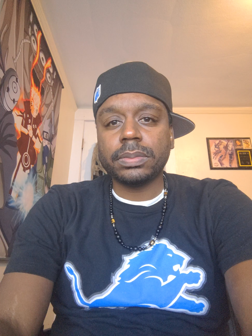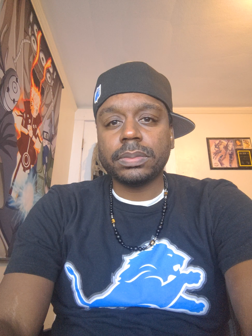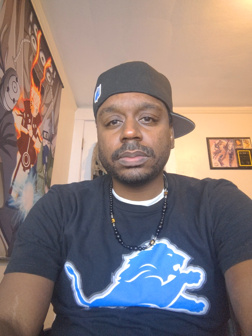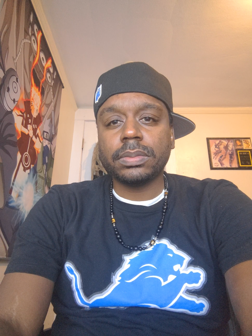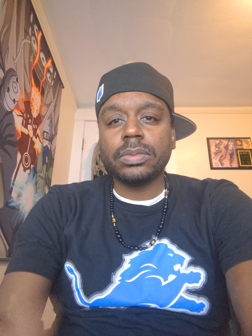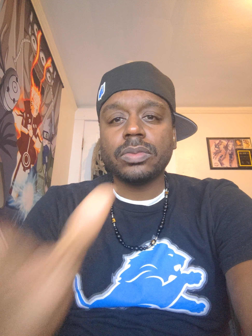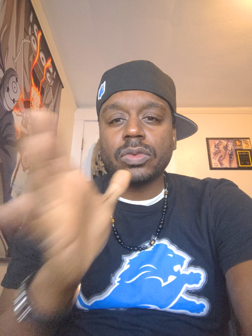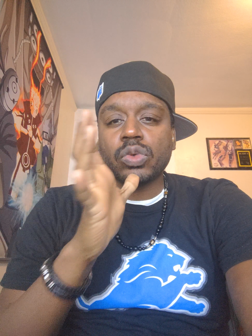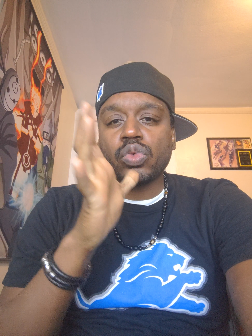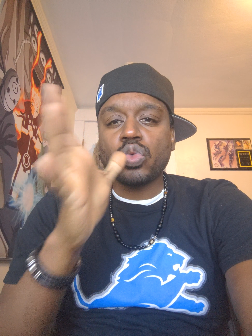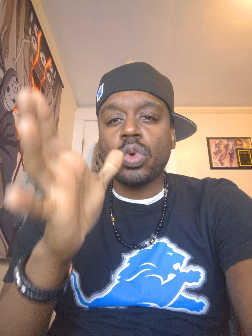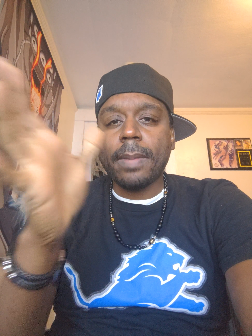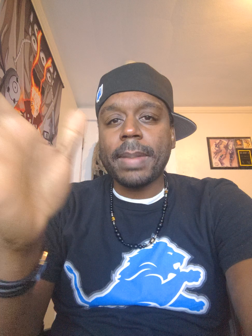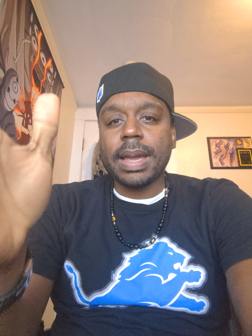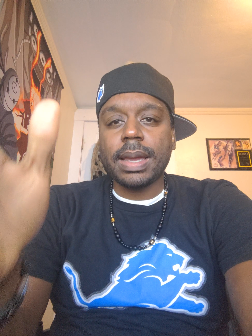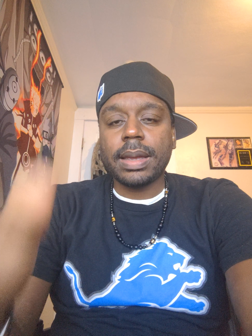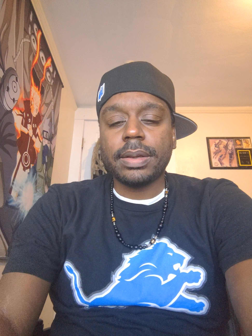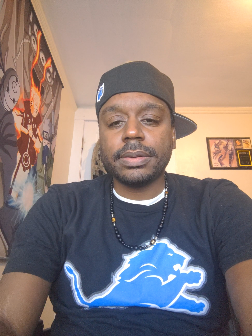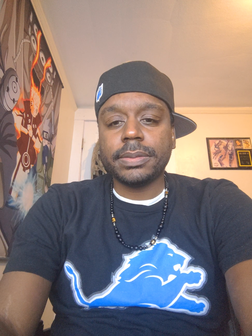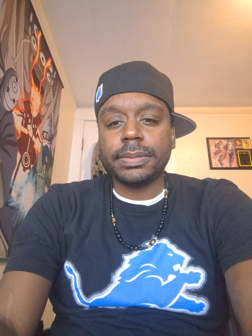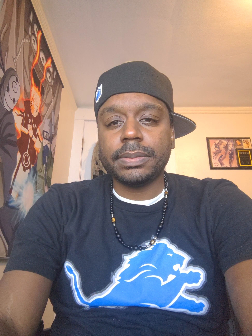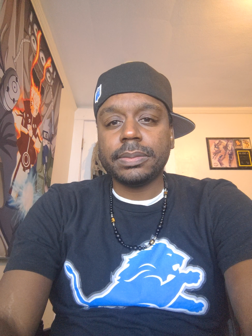grandma